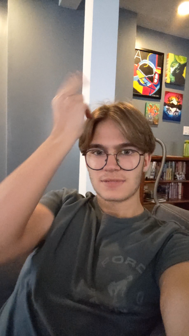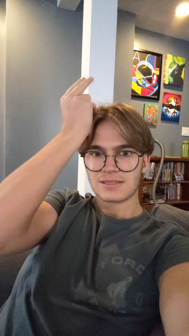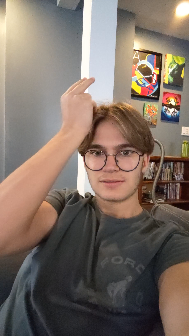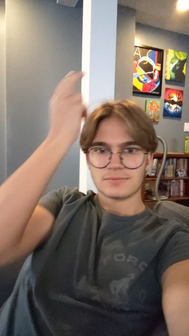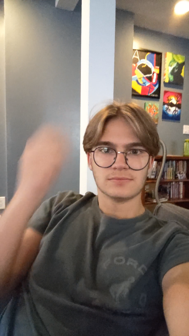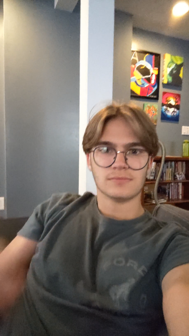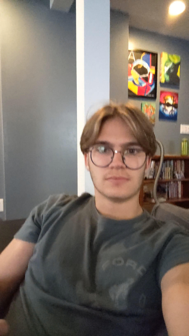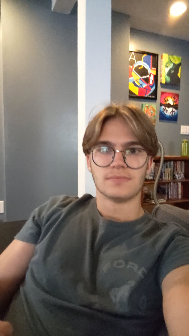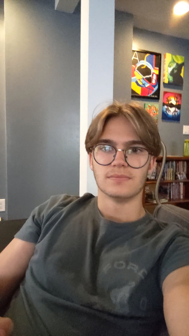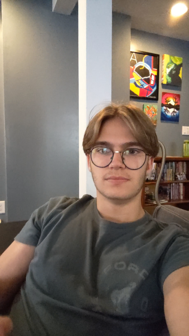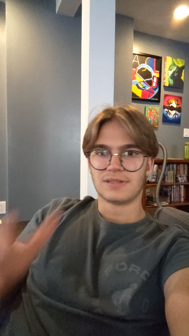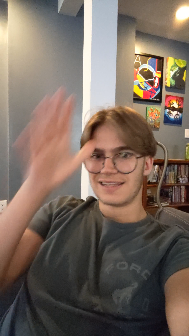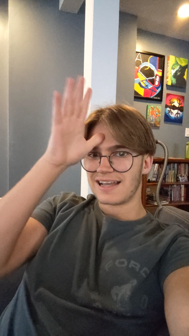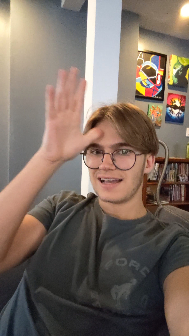daddy